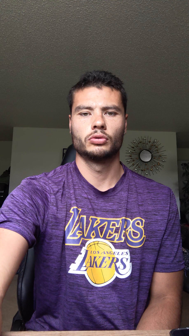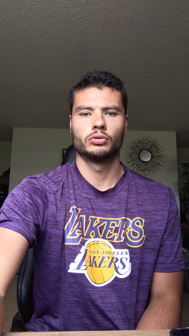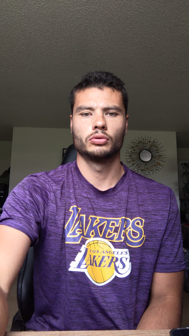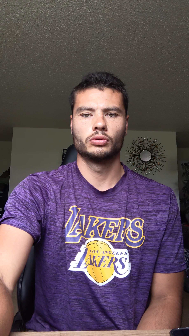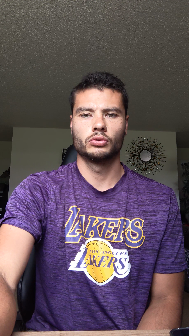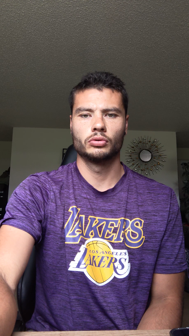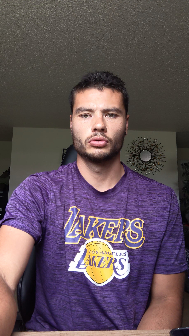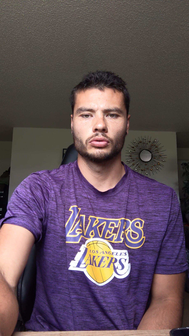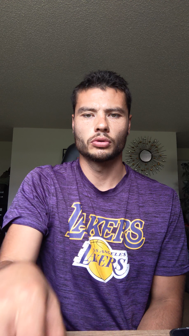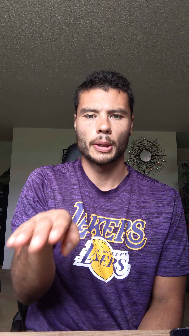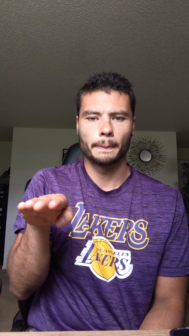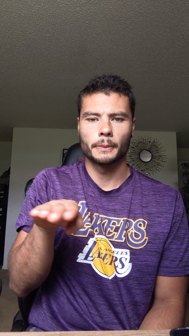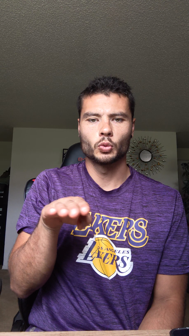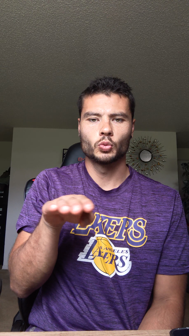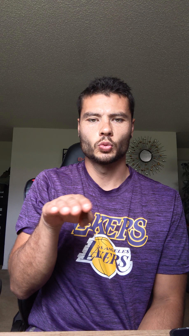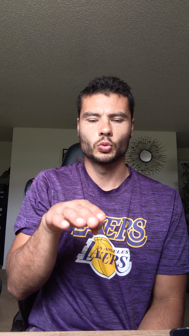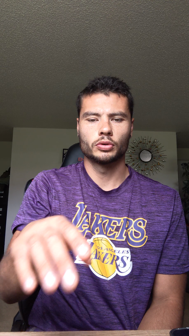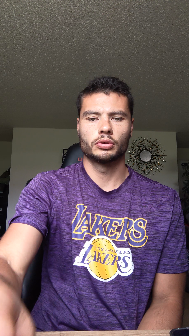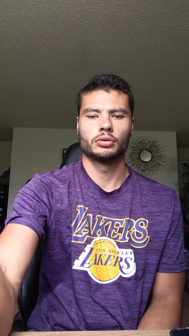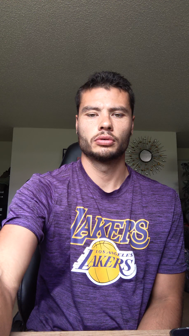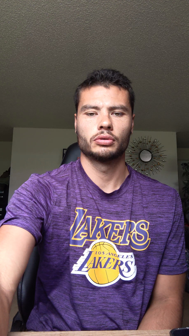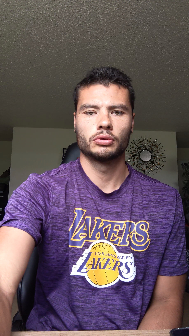boots